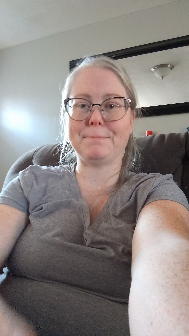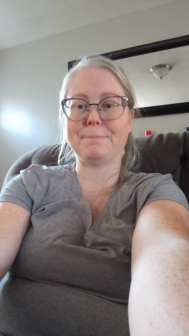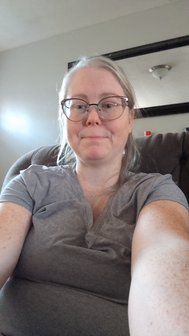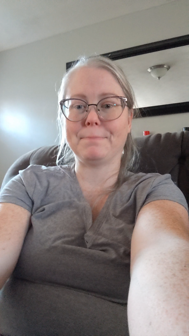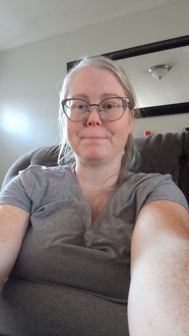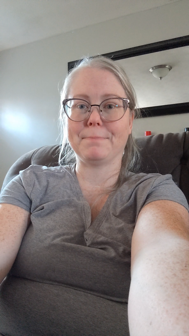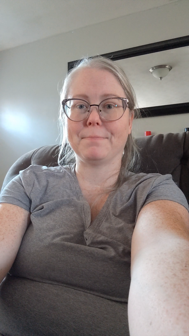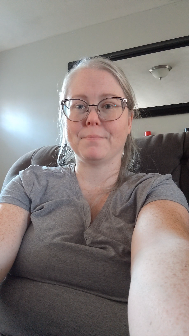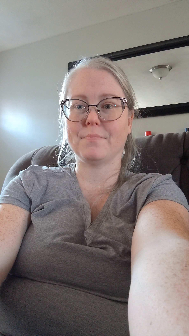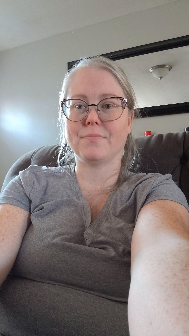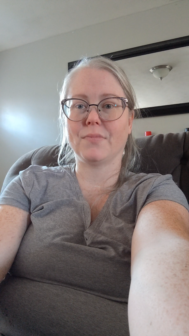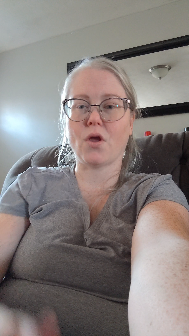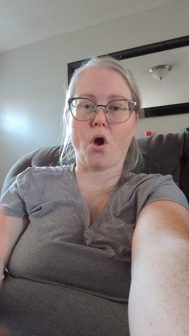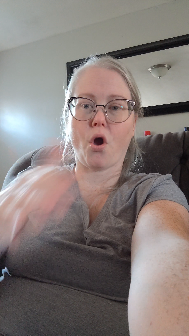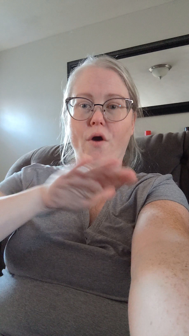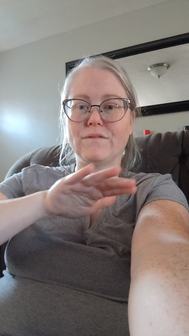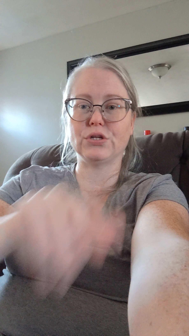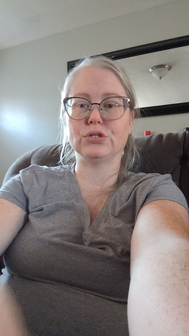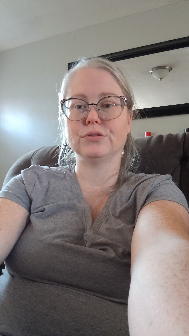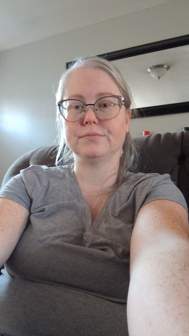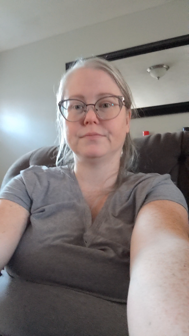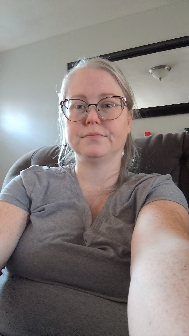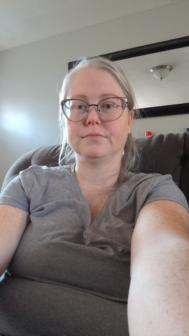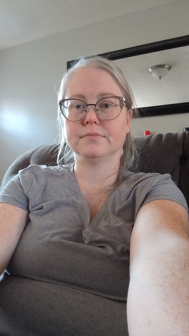cover